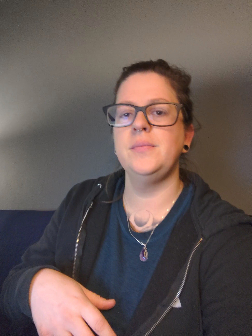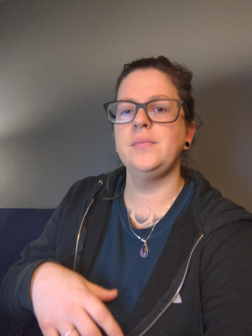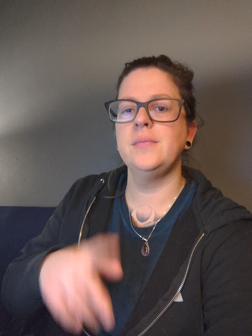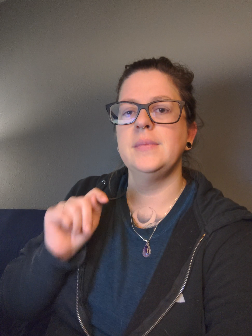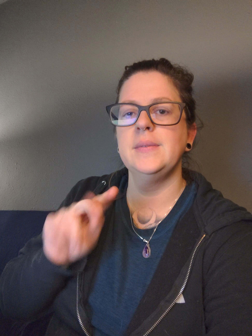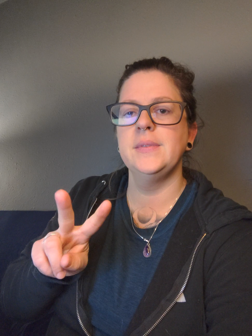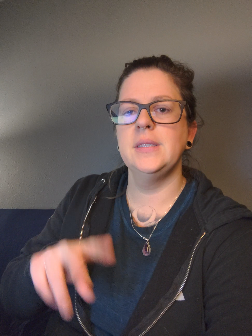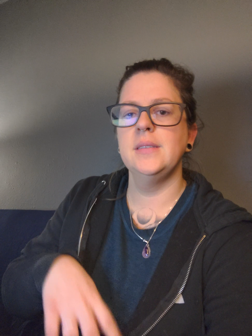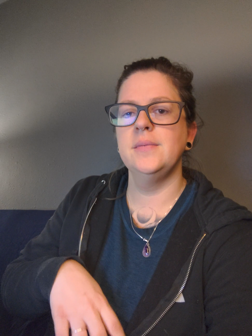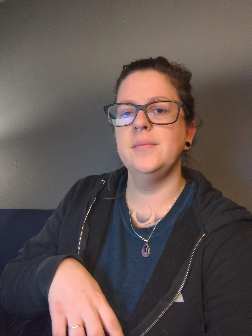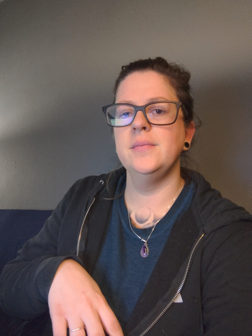TV